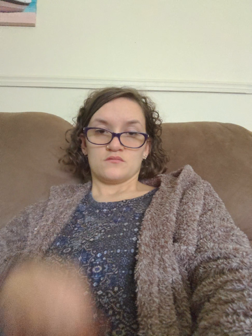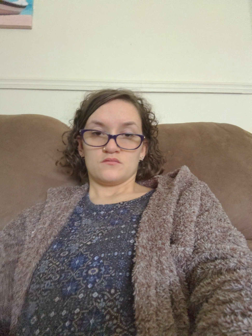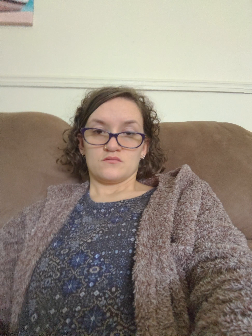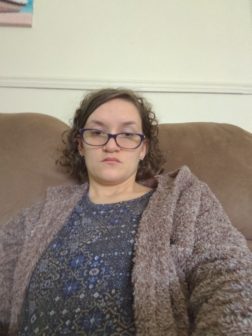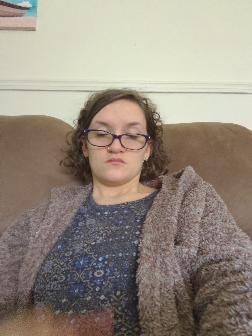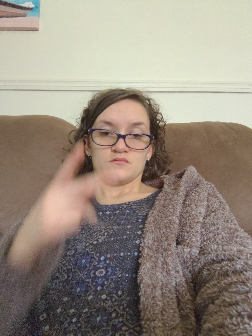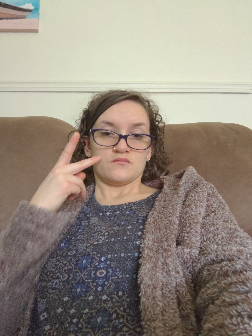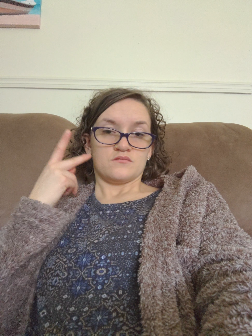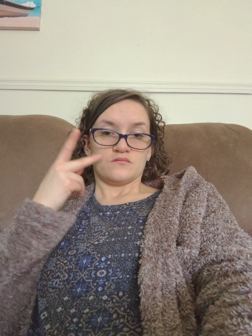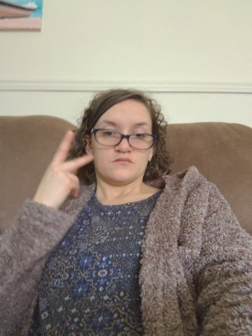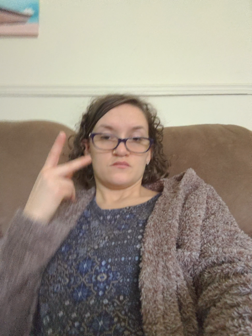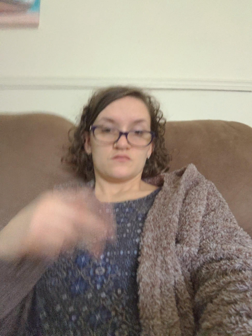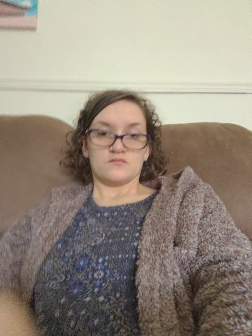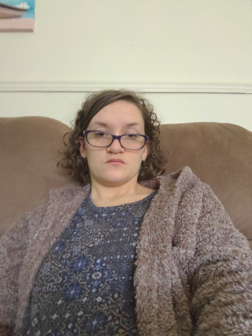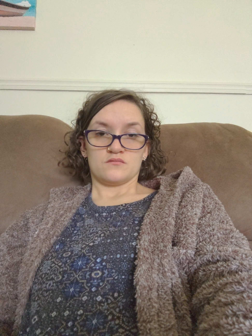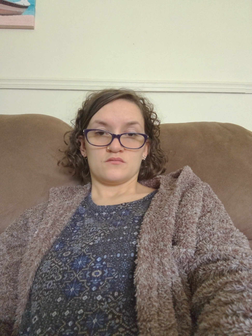kitty